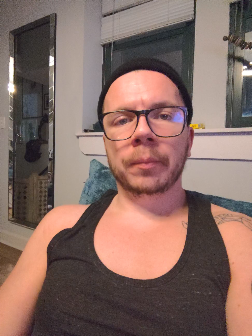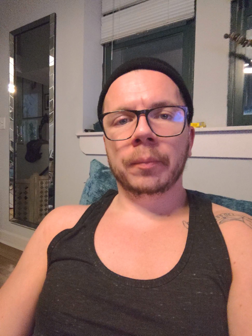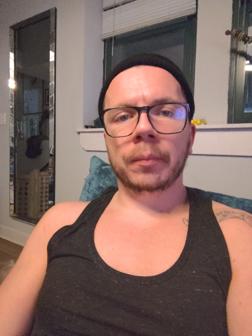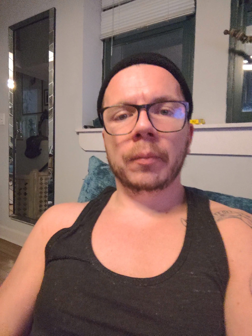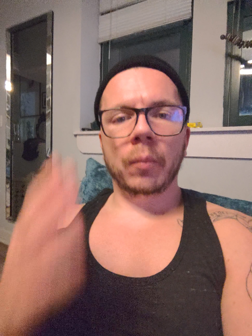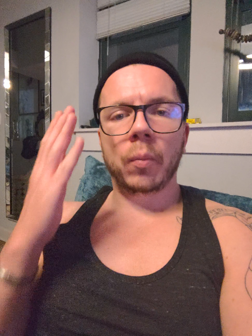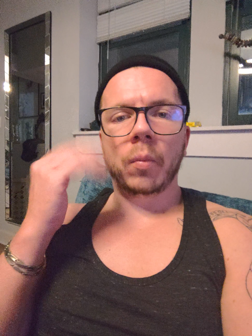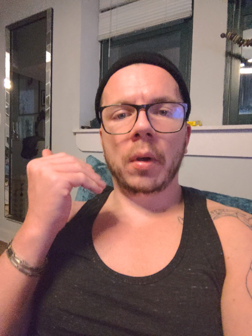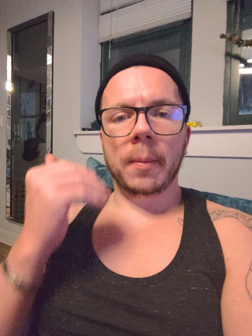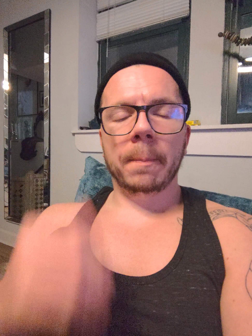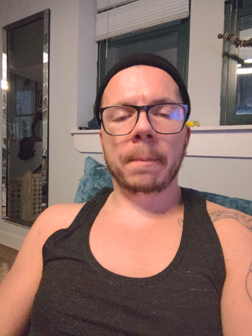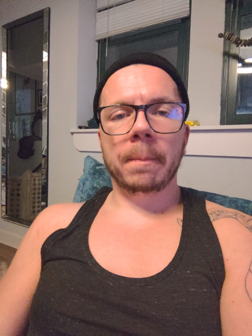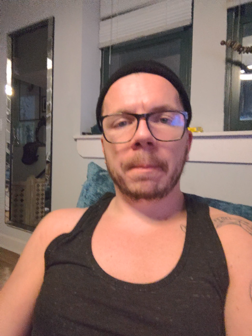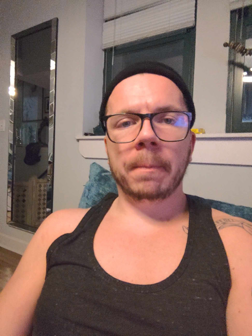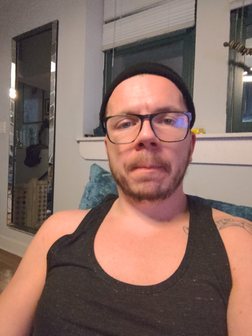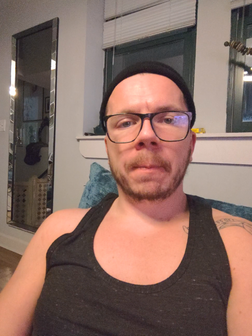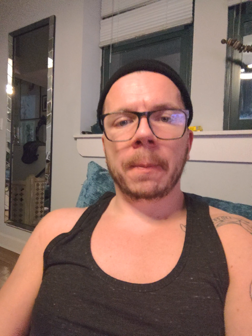why